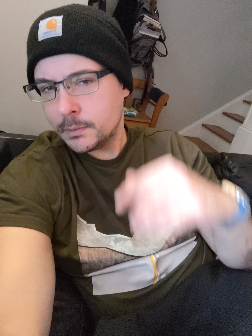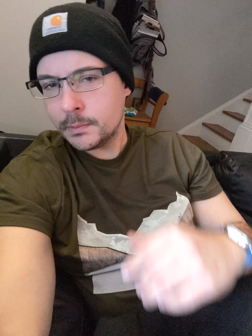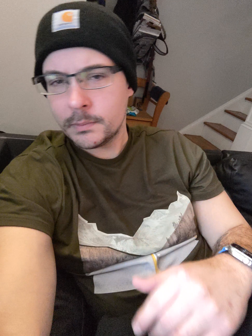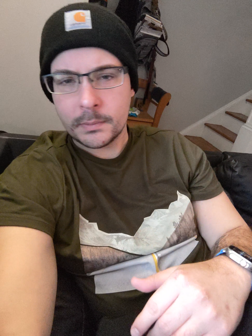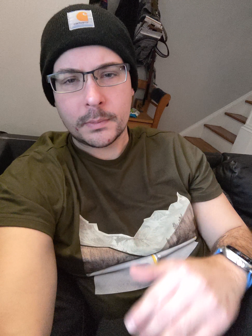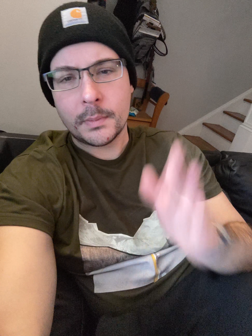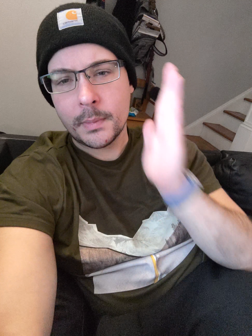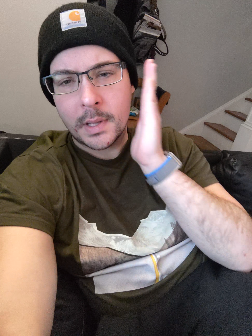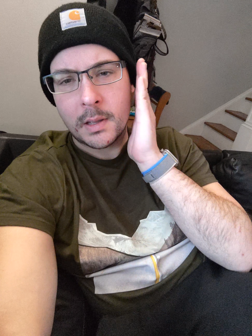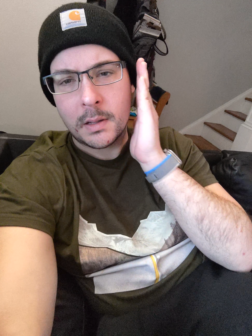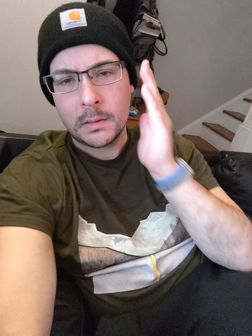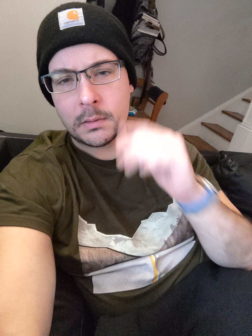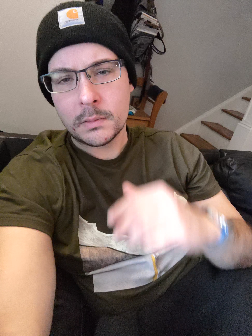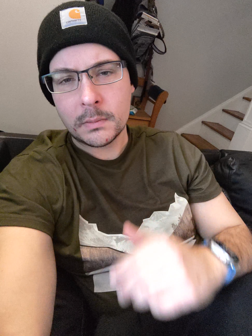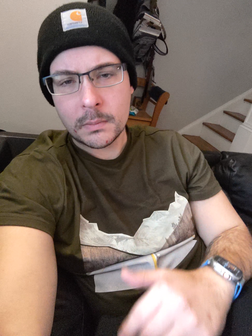bed